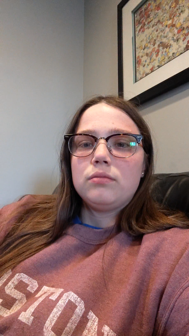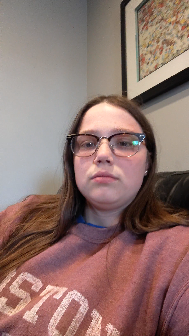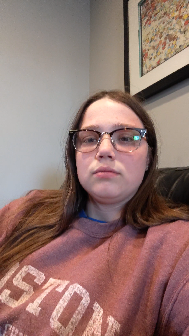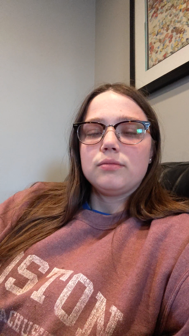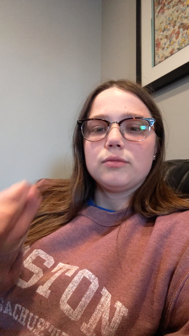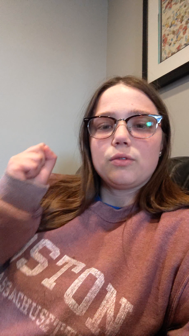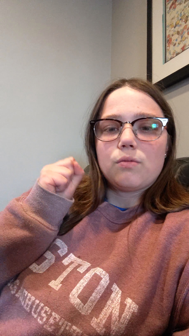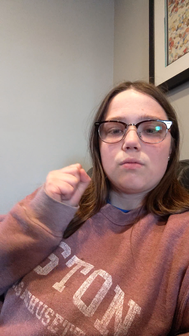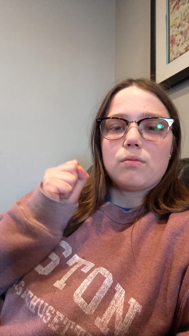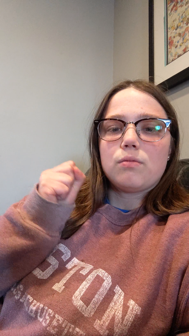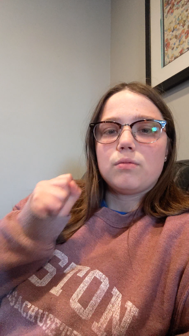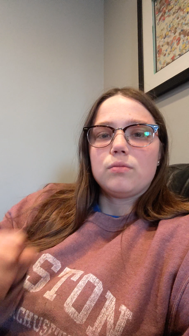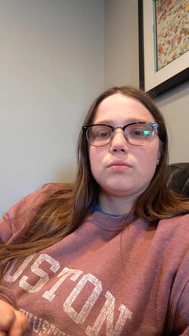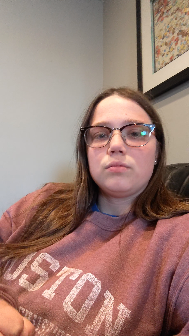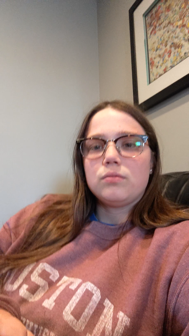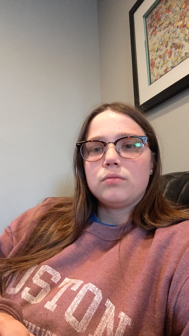cold